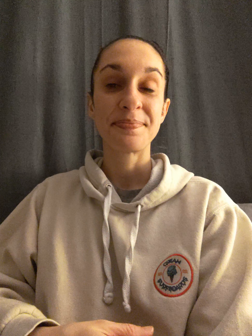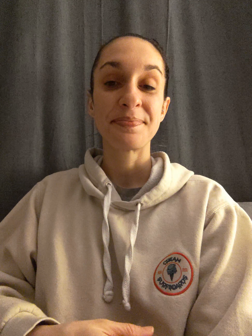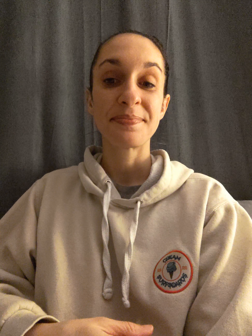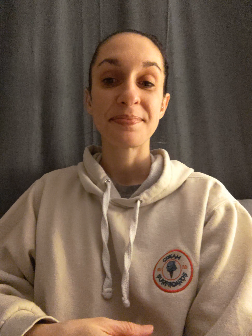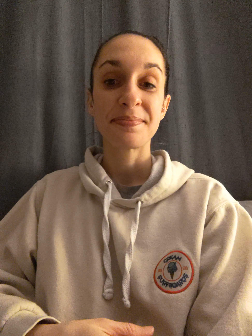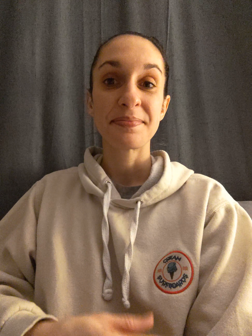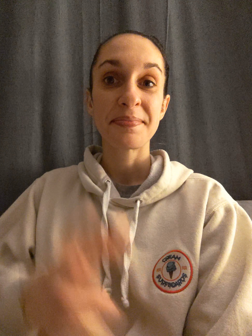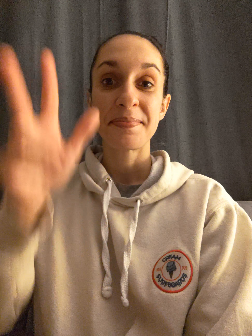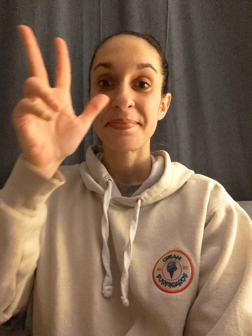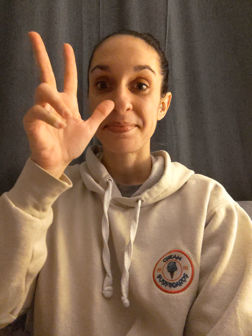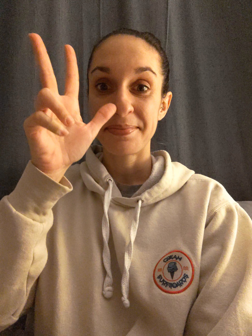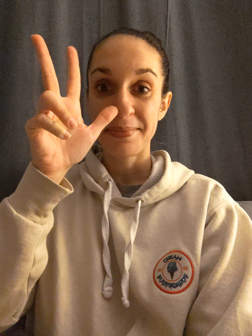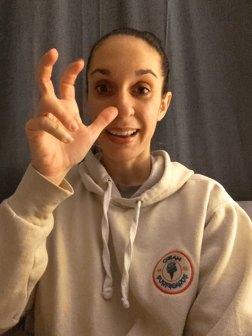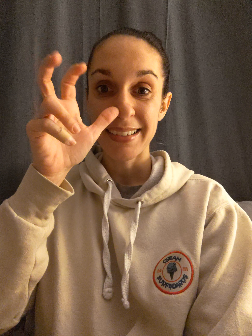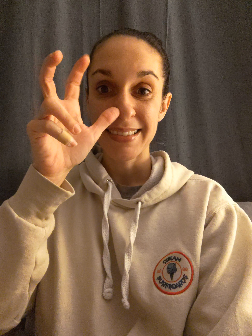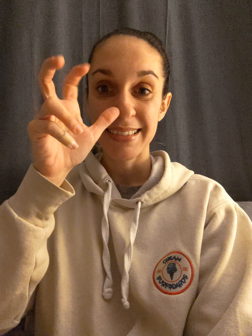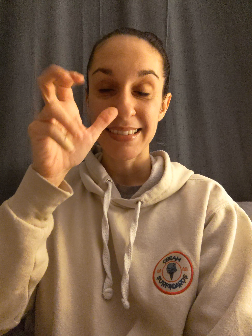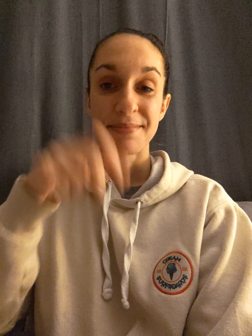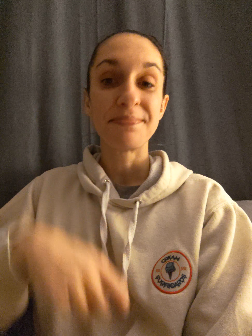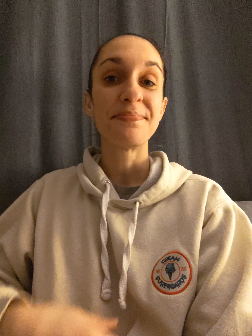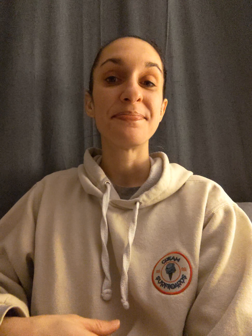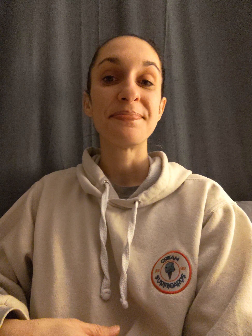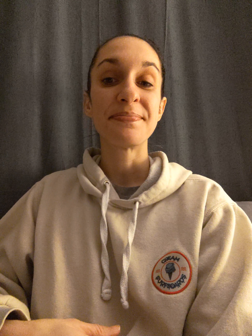bug